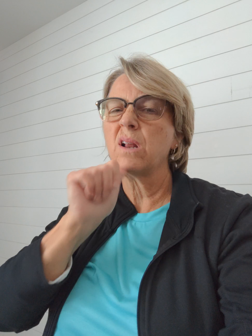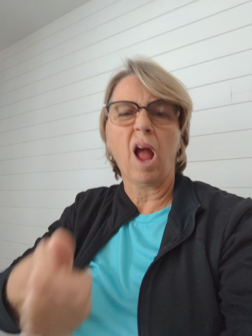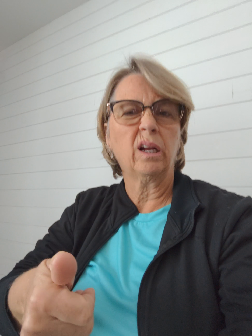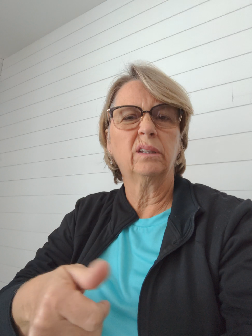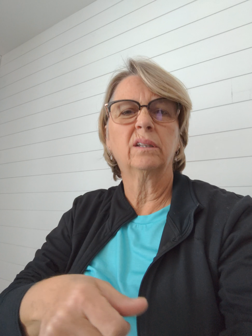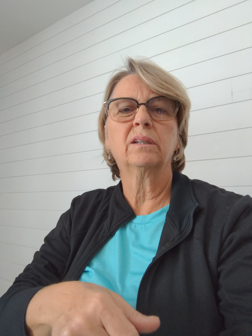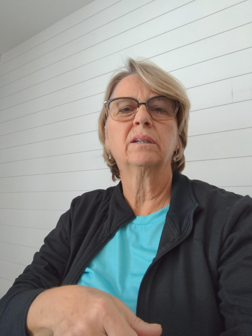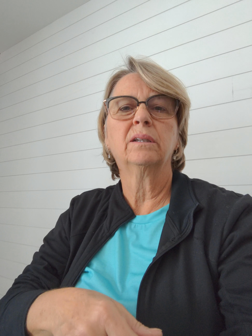not